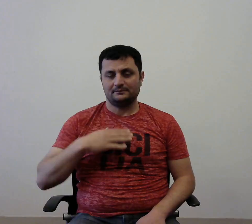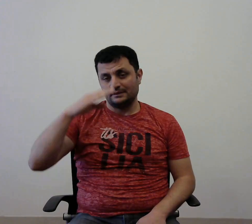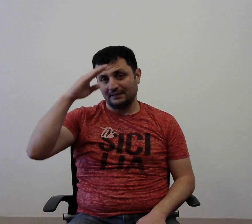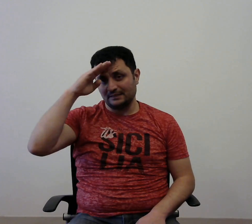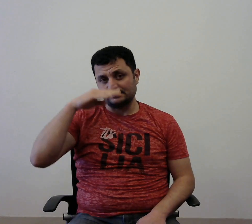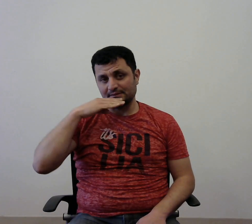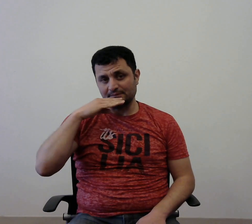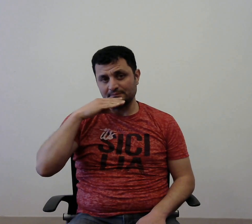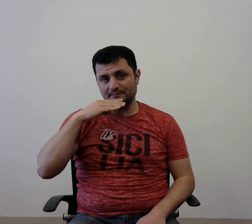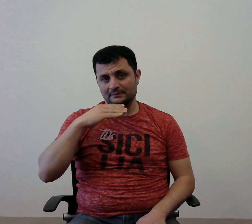ata